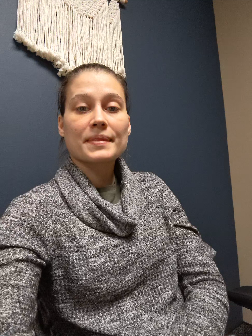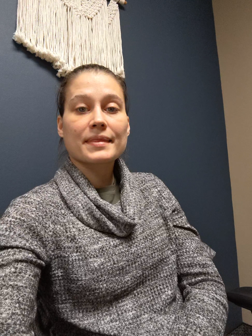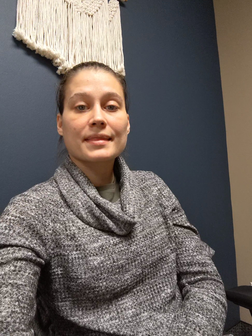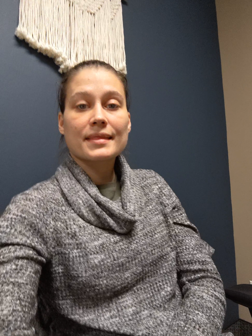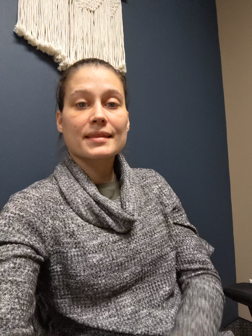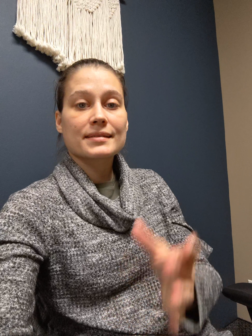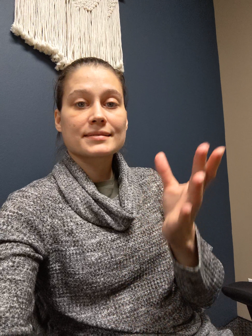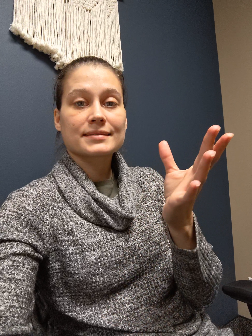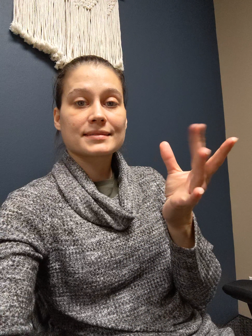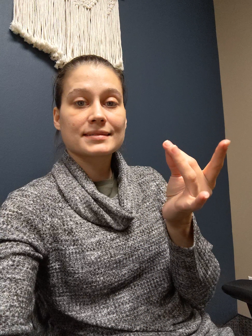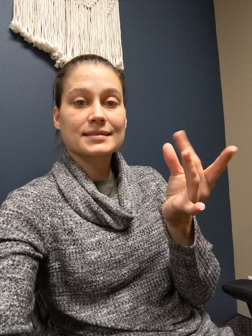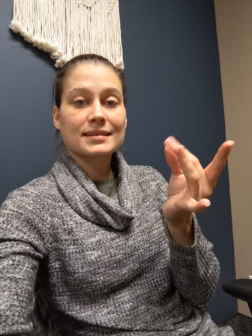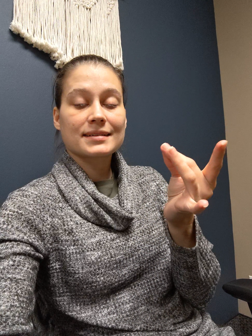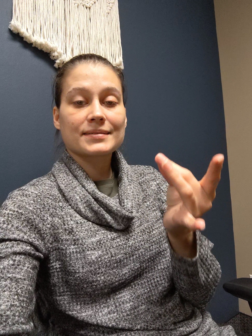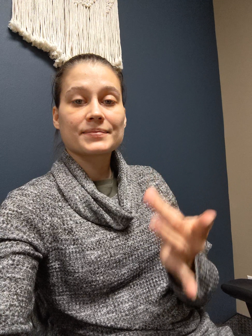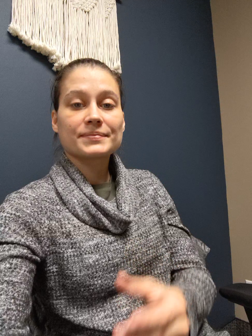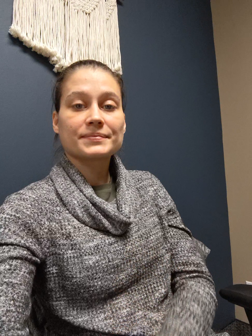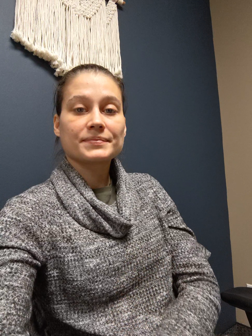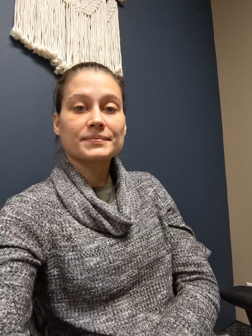sticky